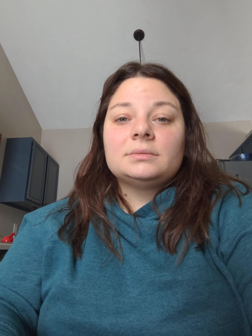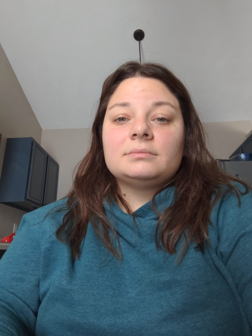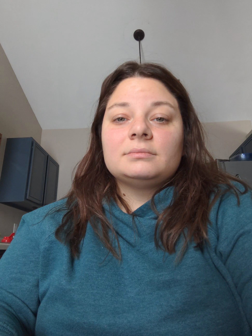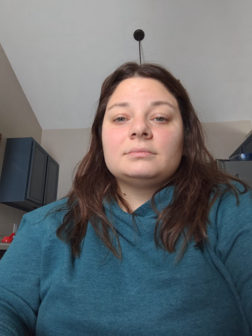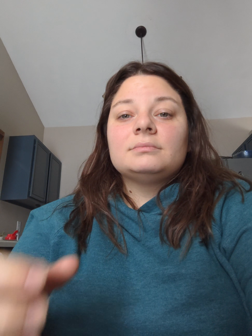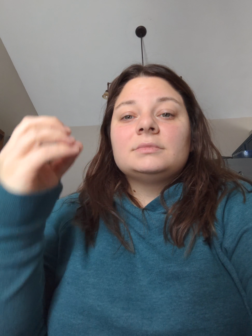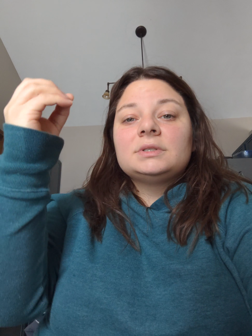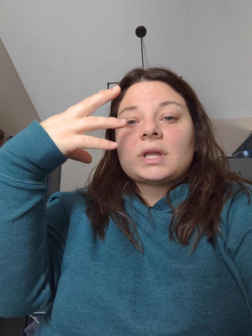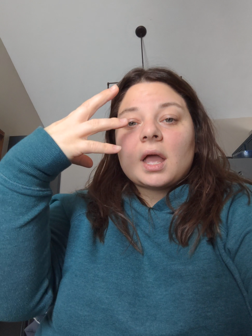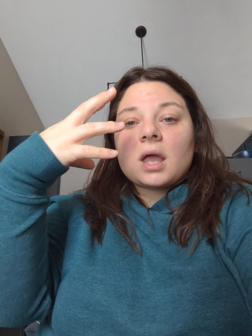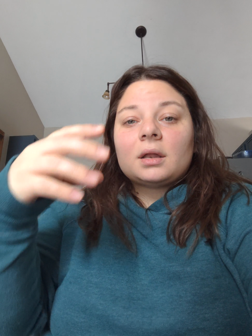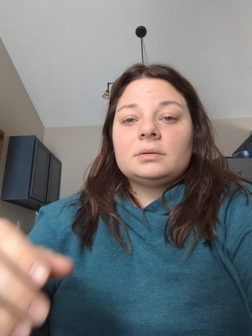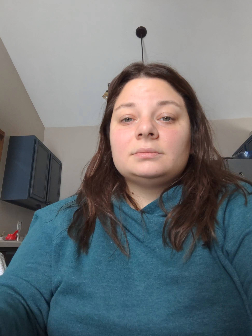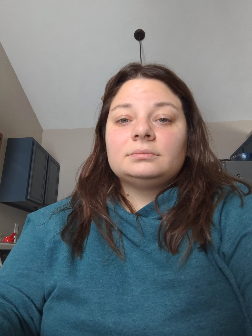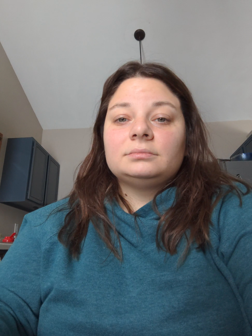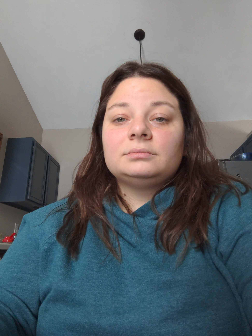sun